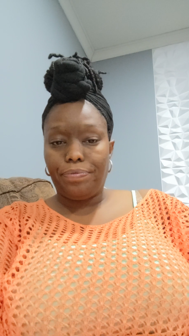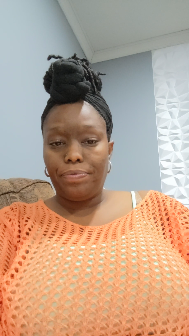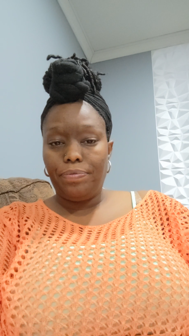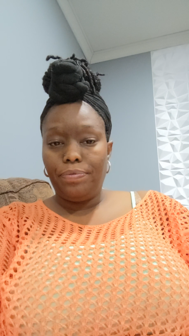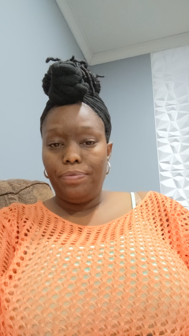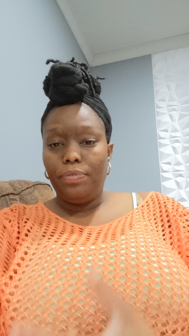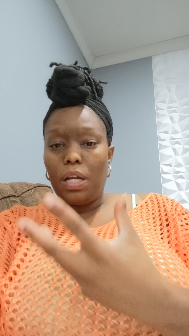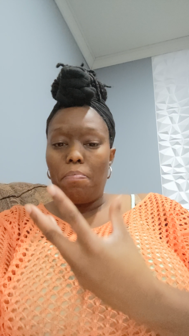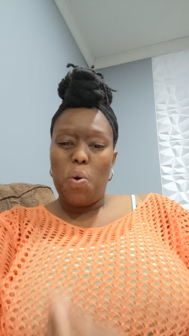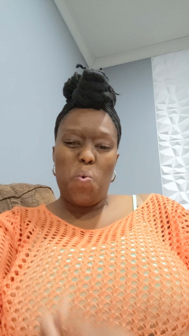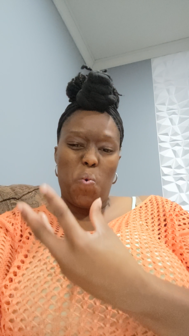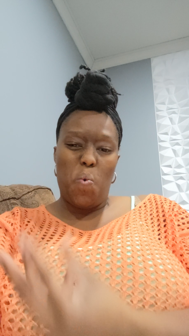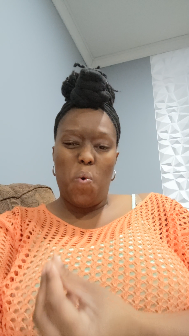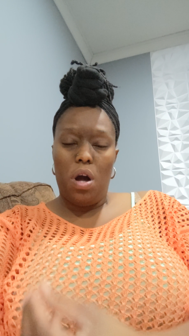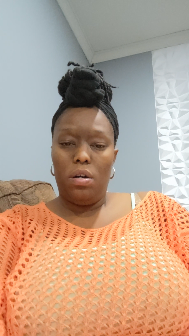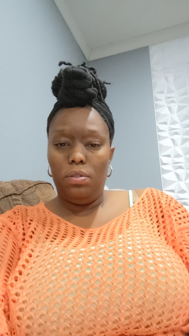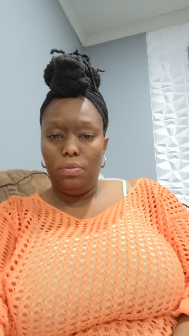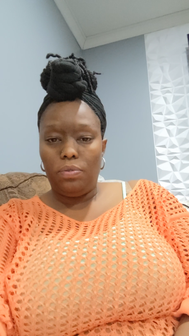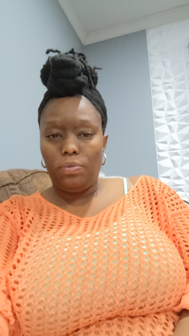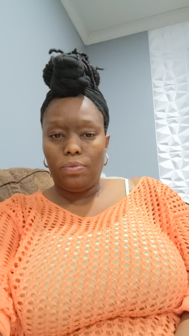poor